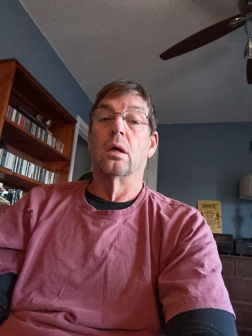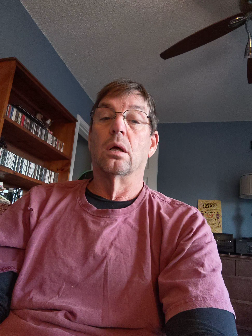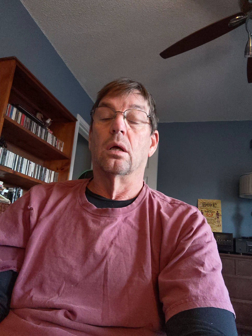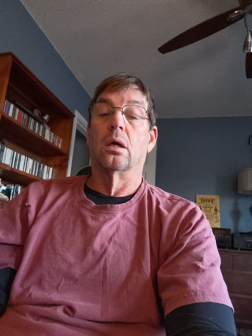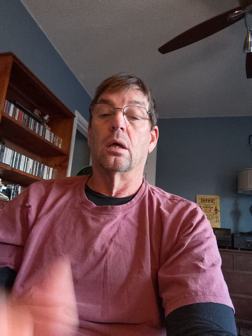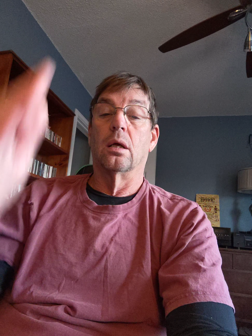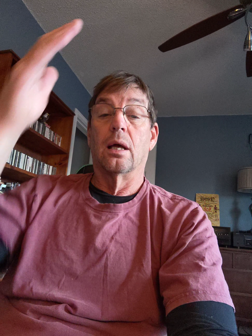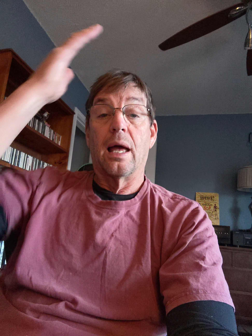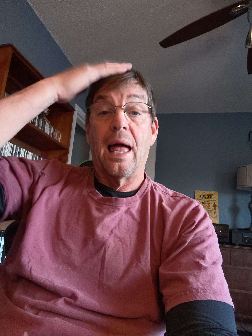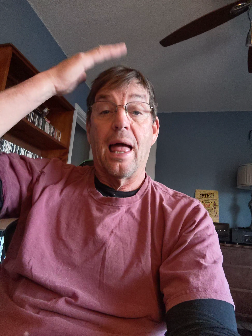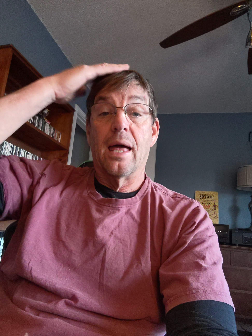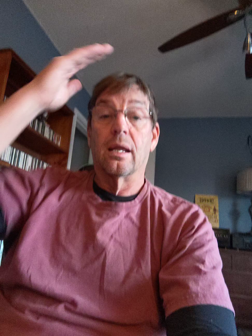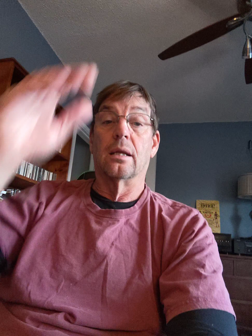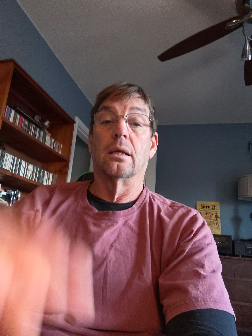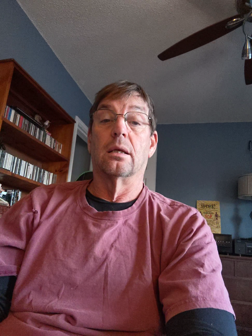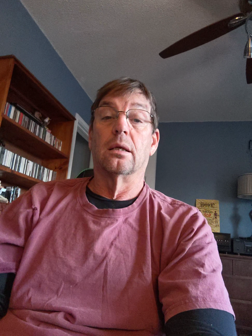hat